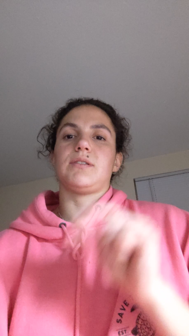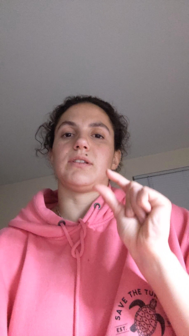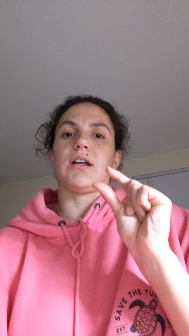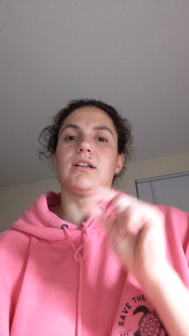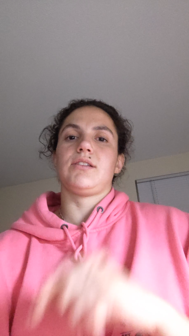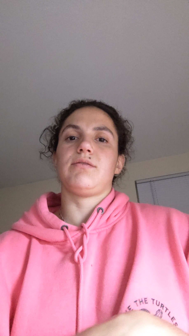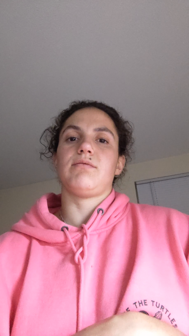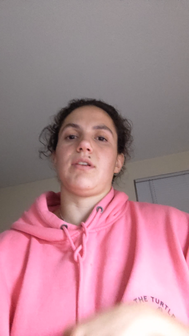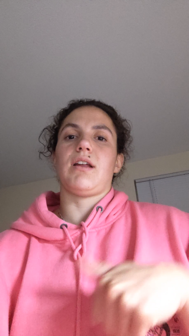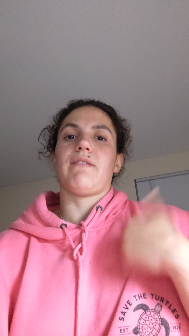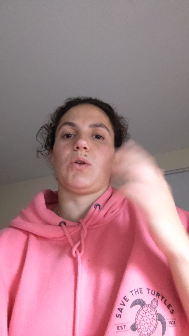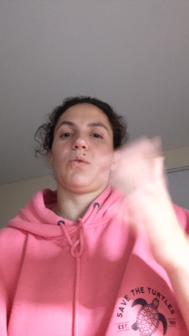living room